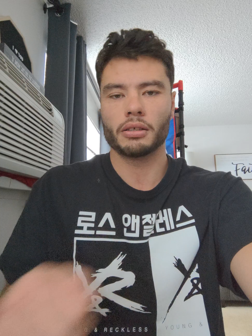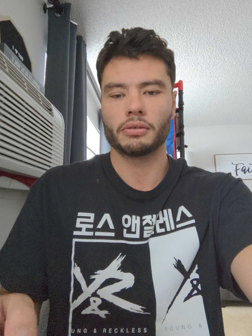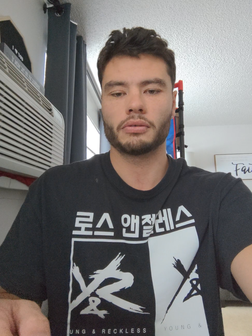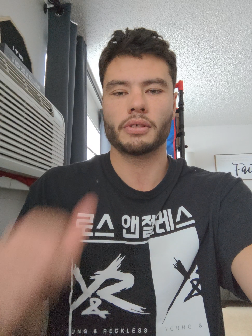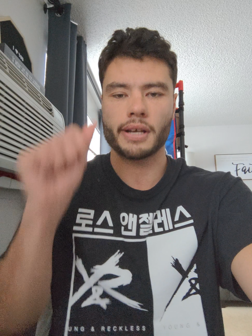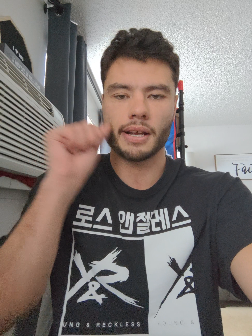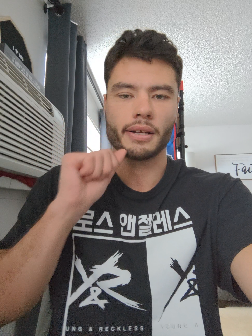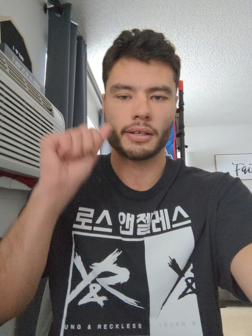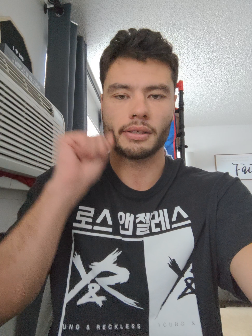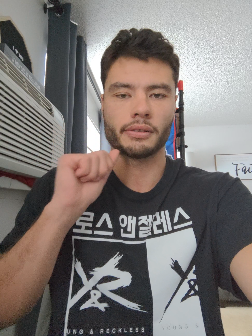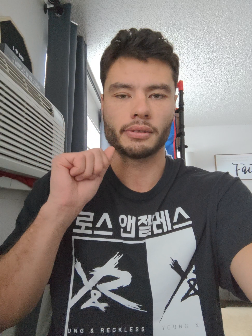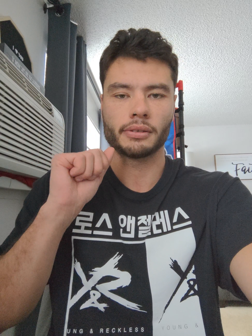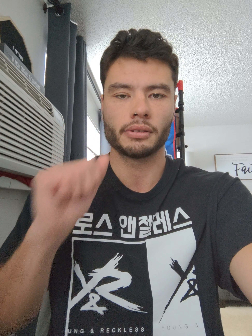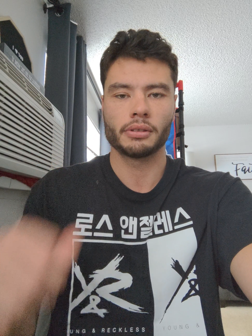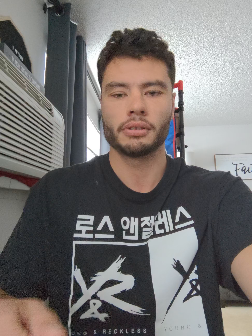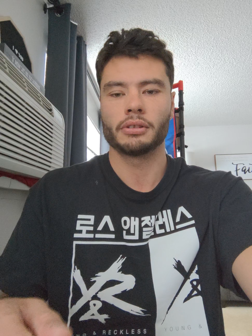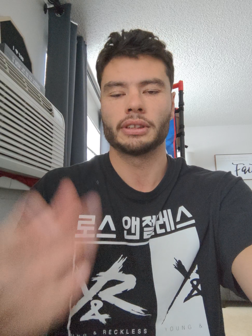aunt